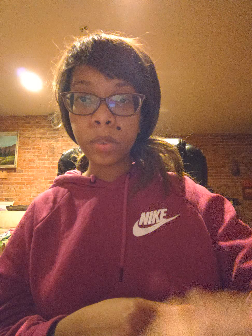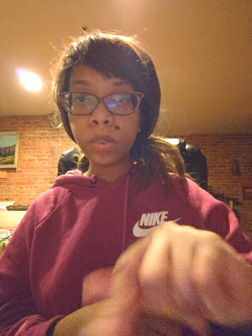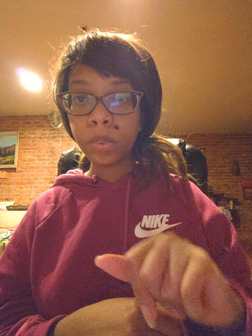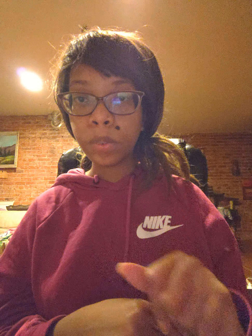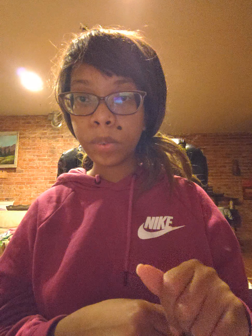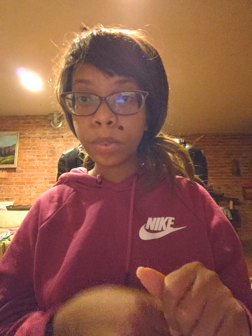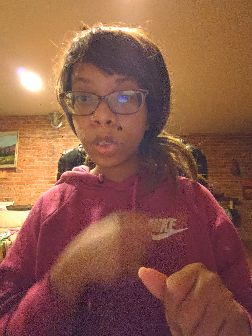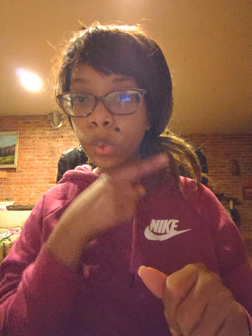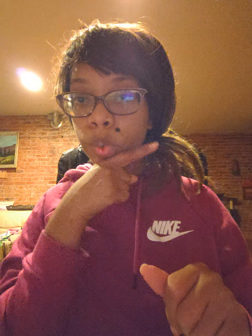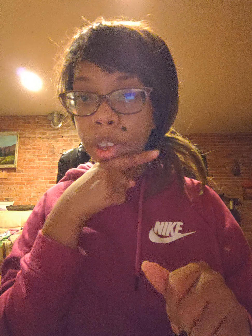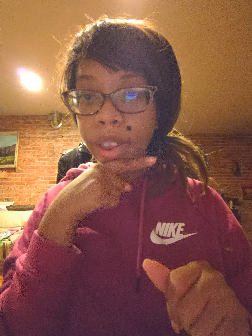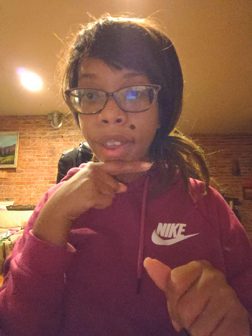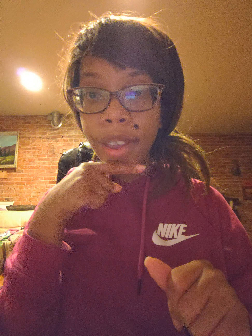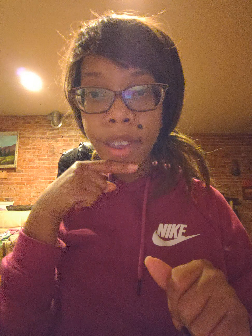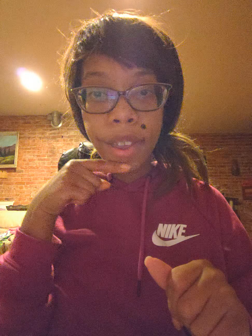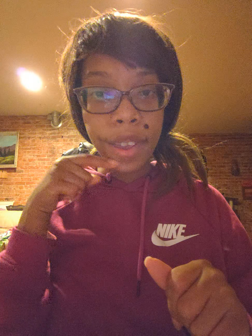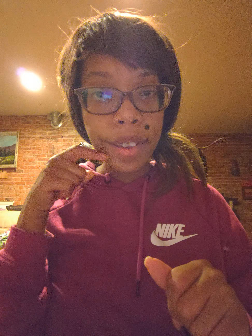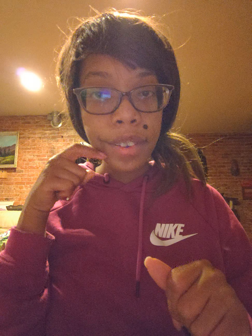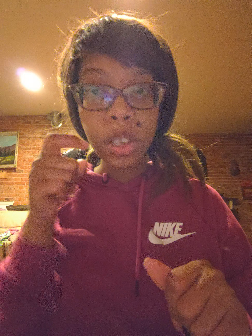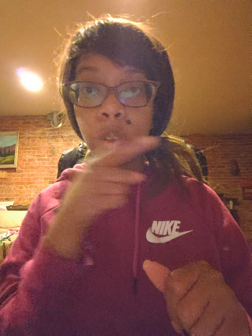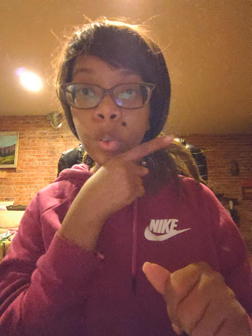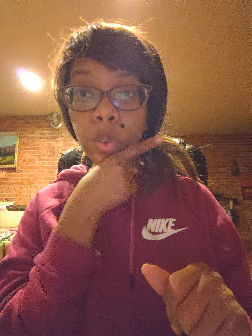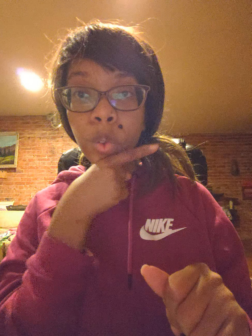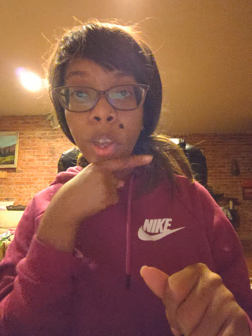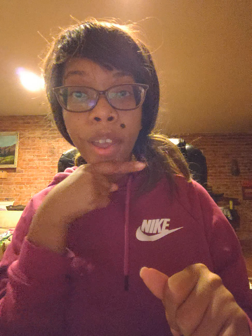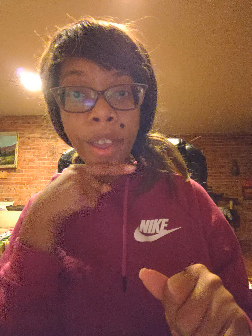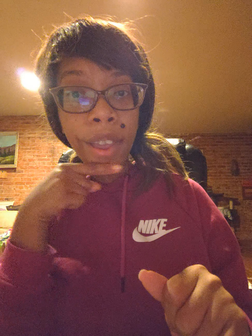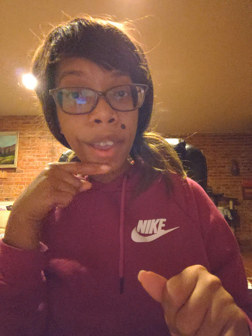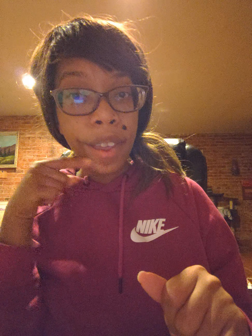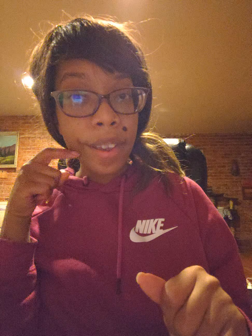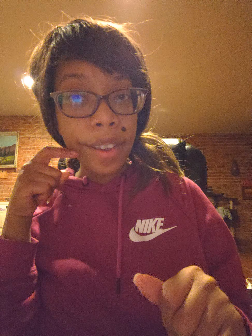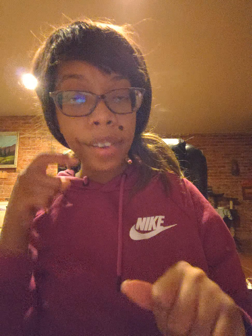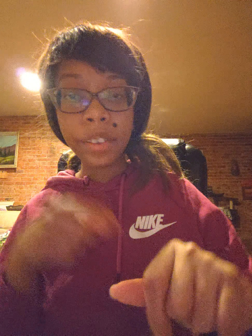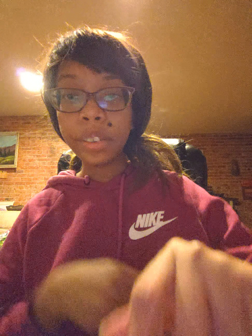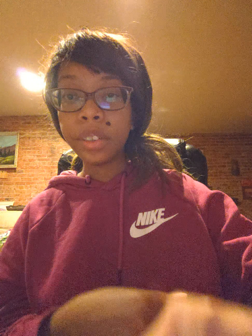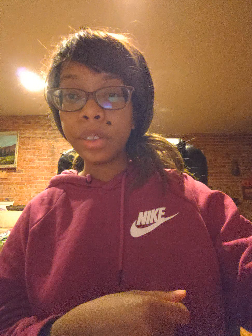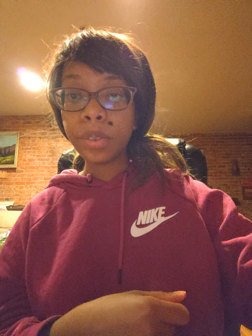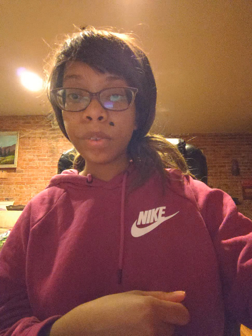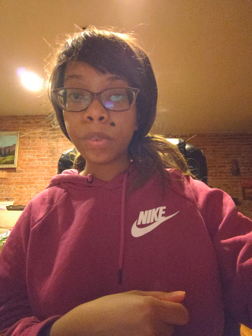dry